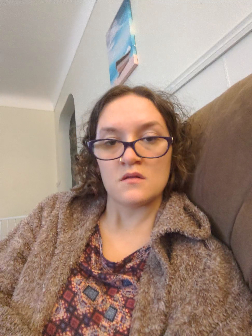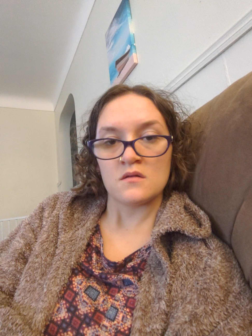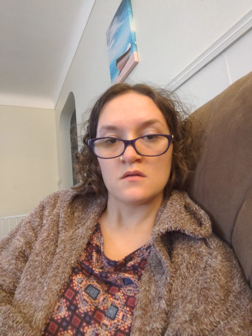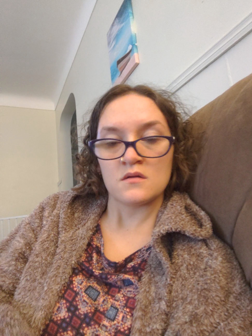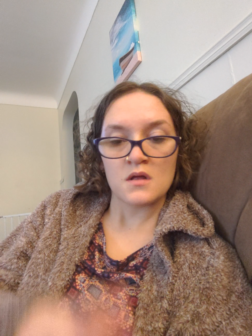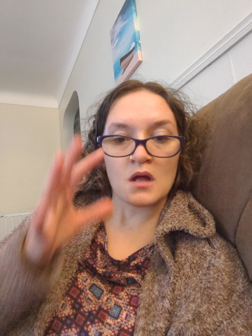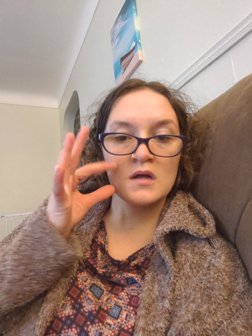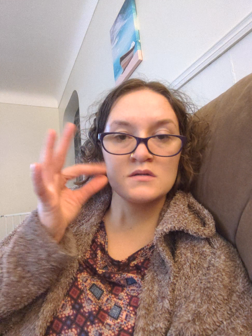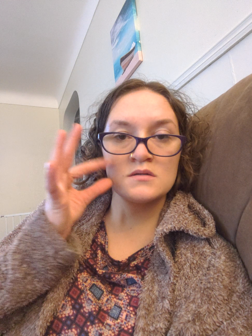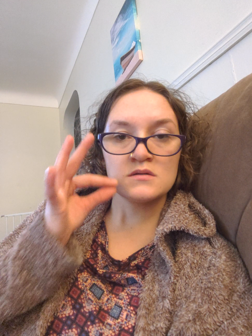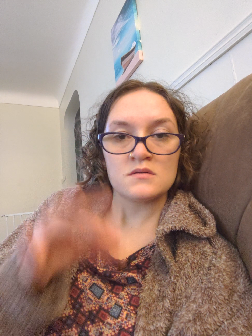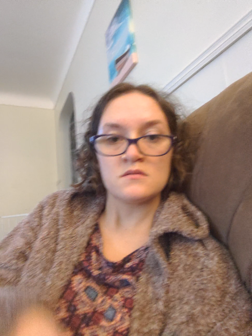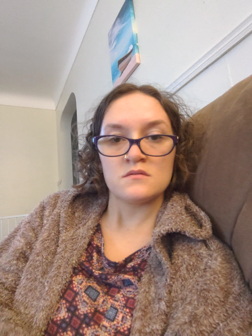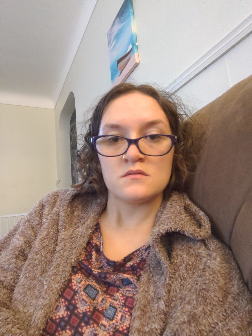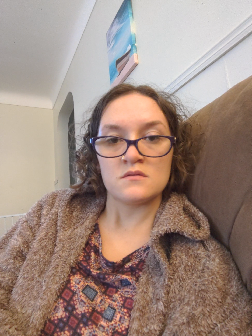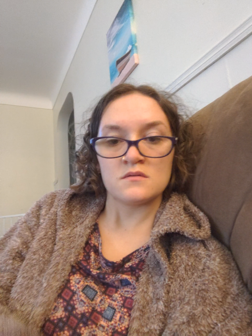cat